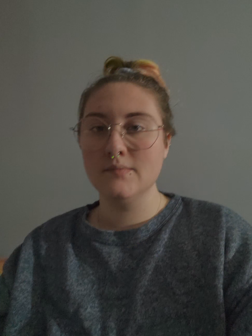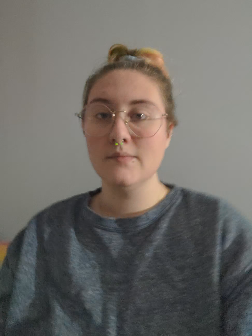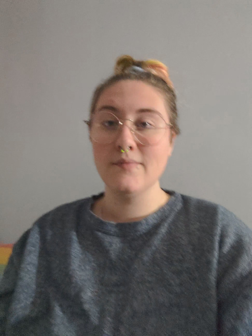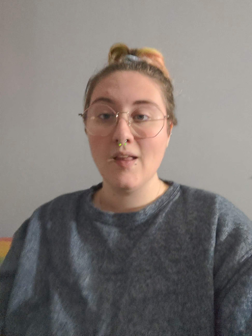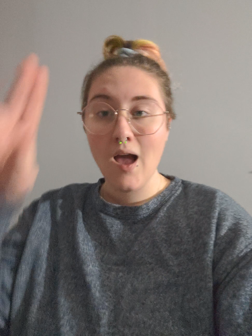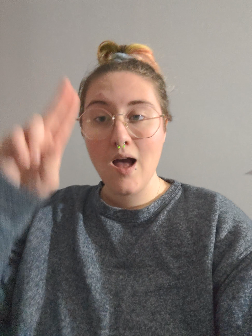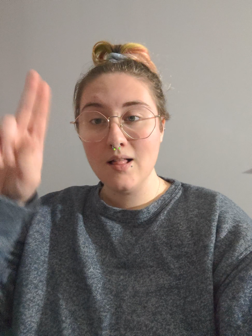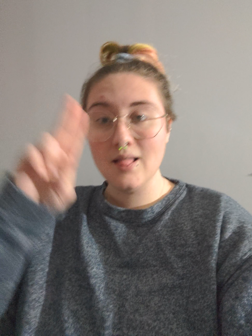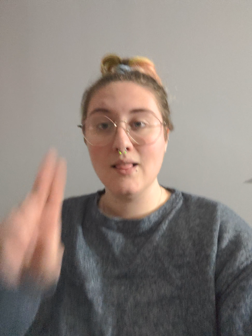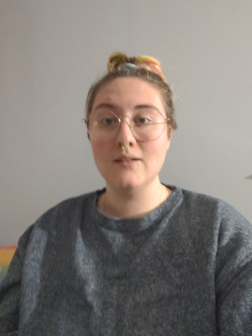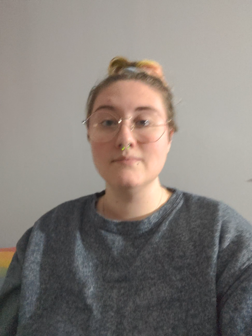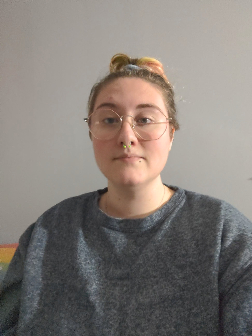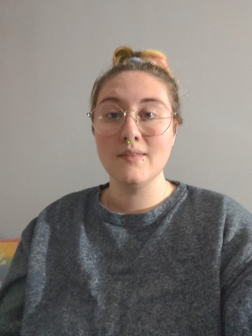uncle